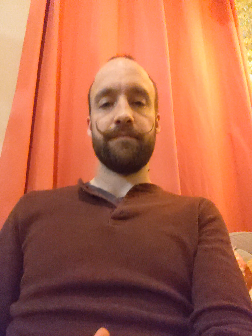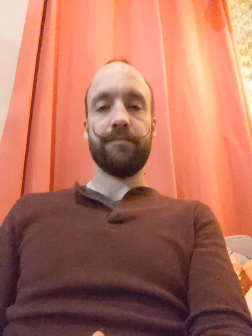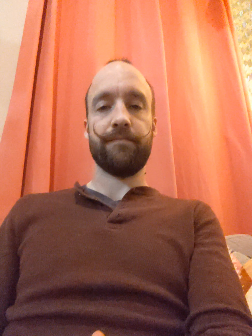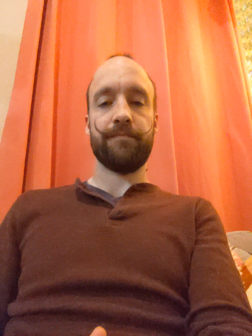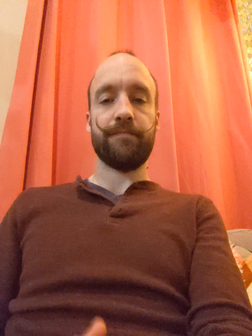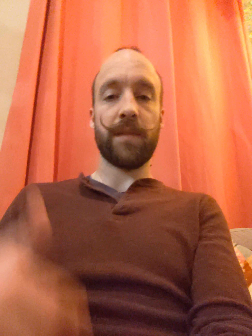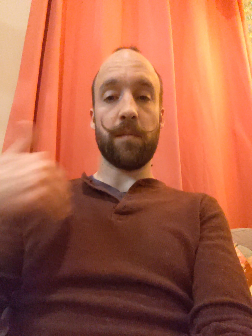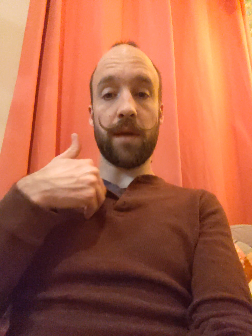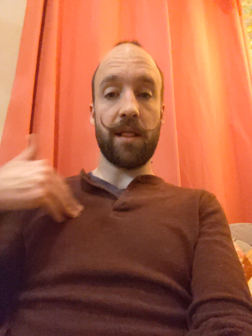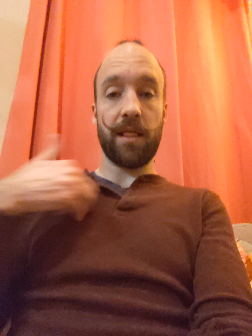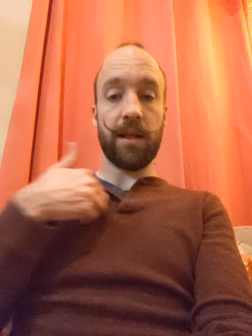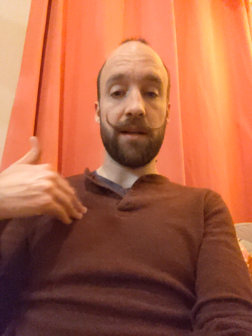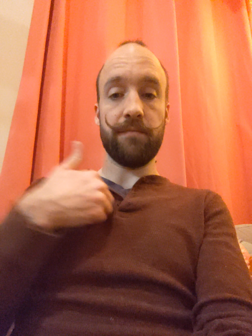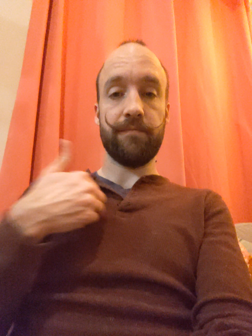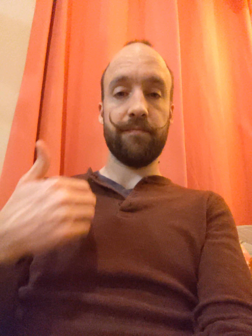animal